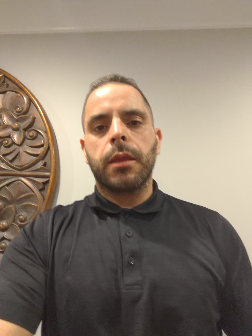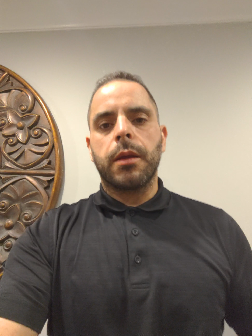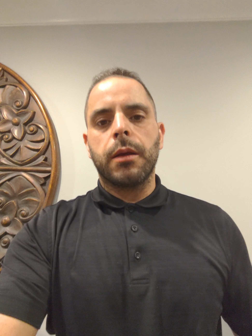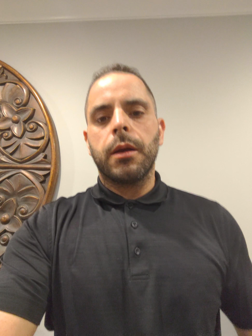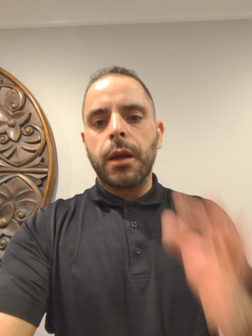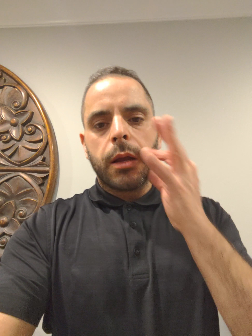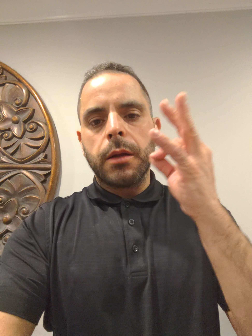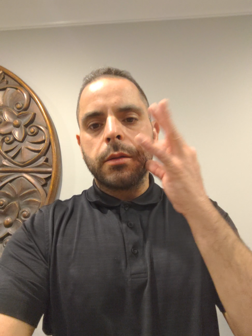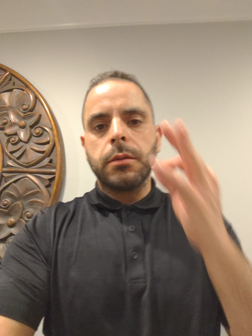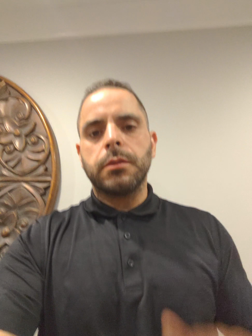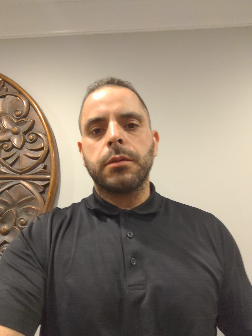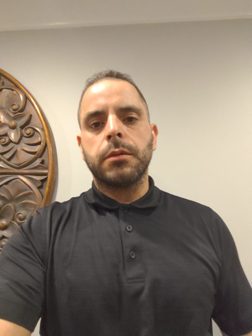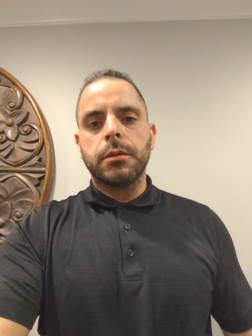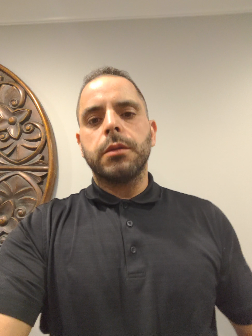cat